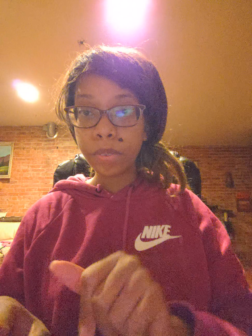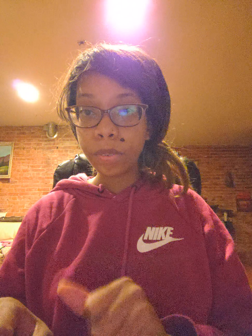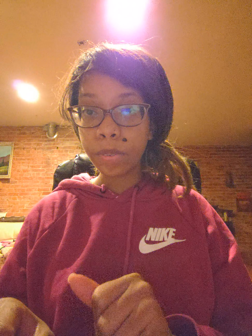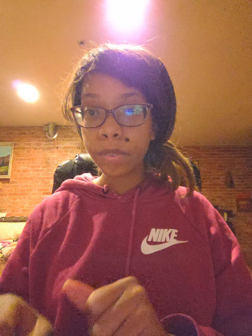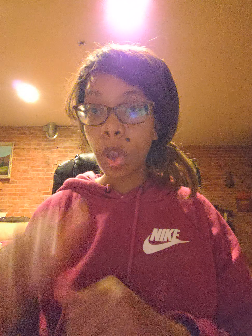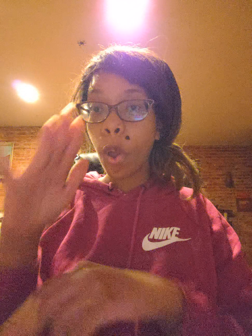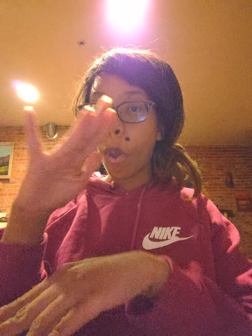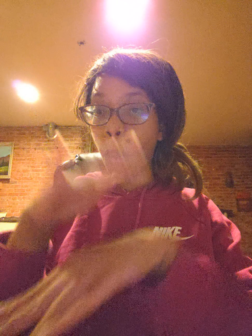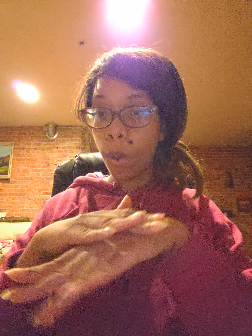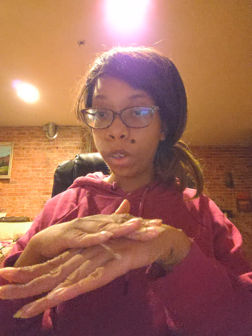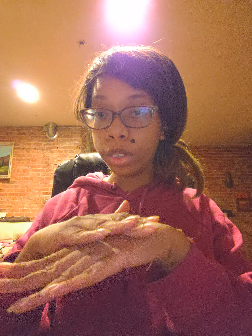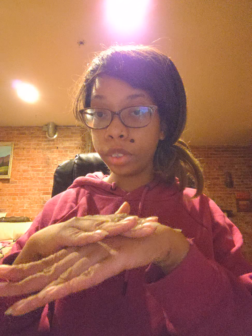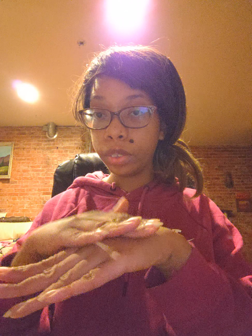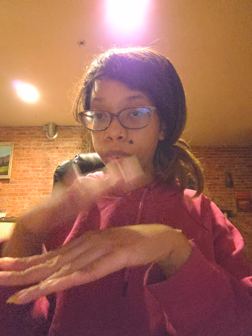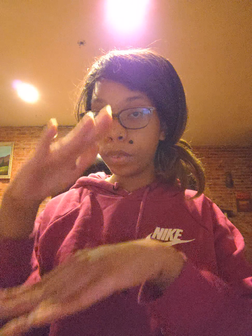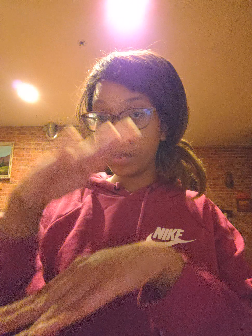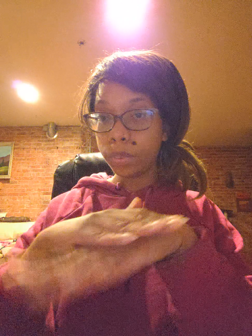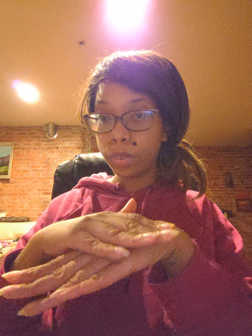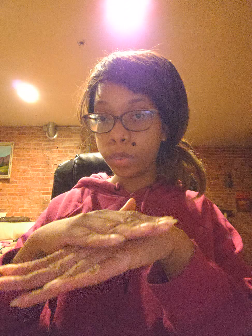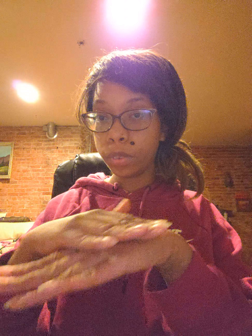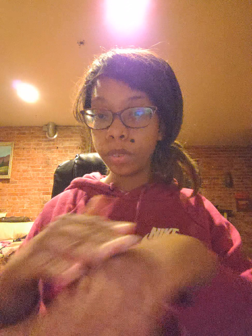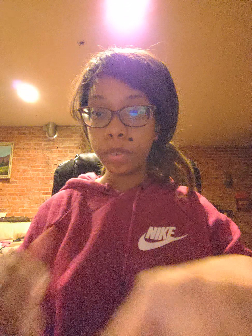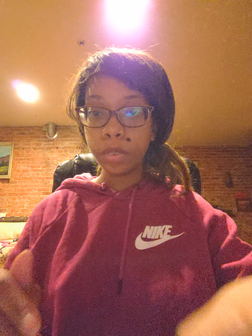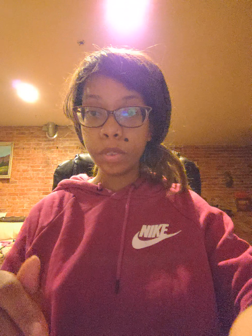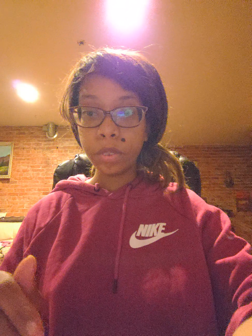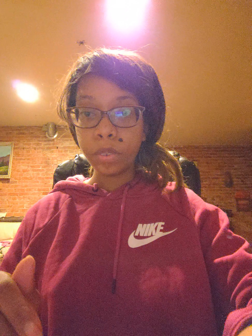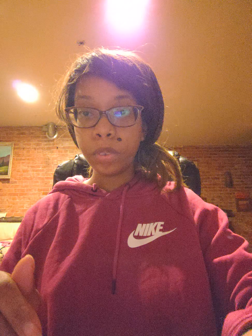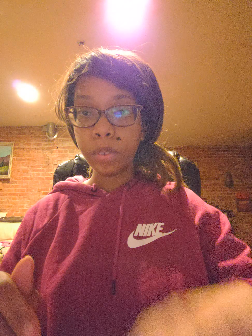on